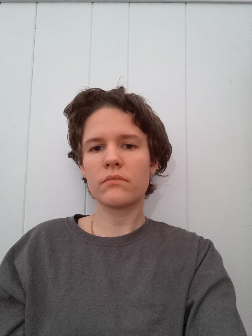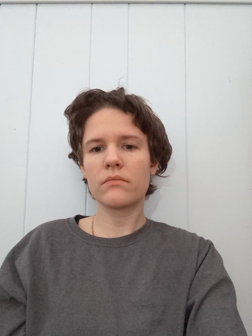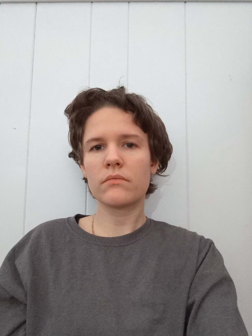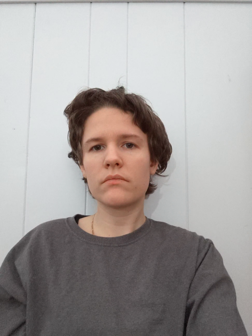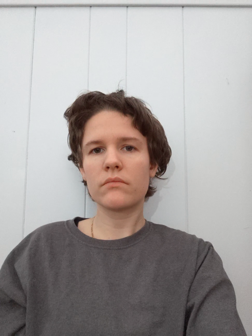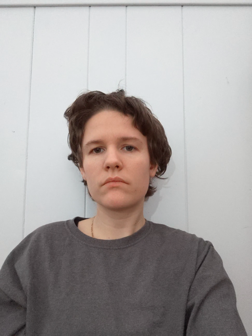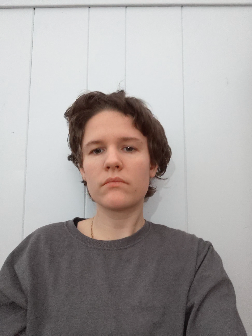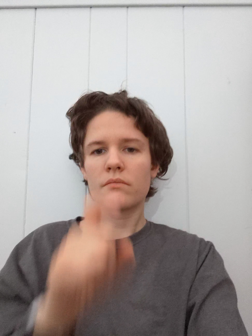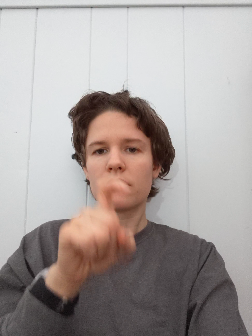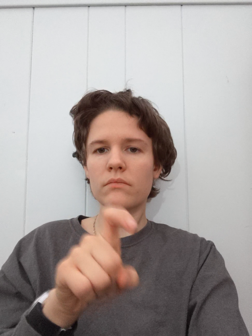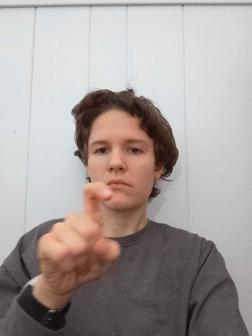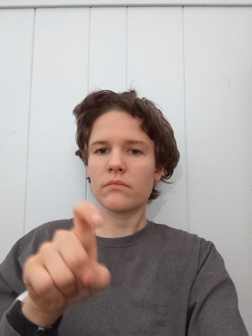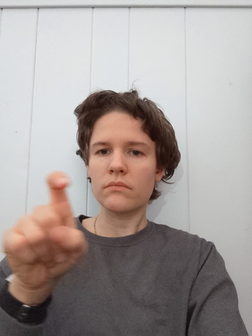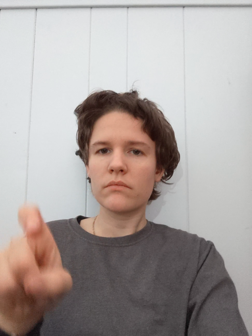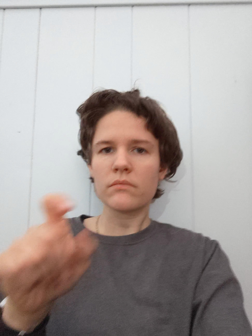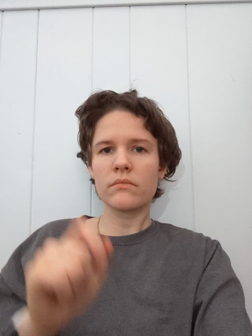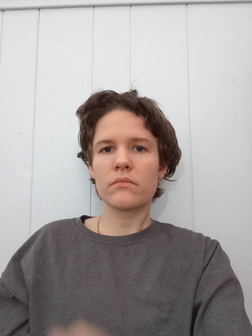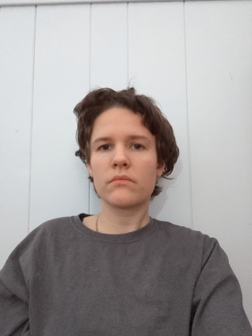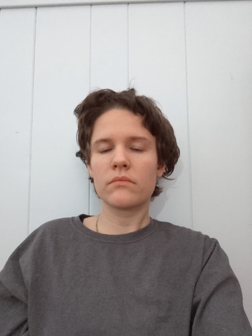closet